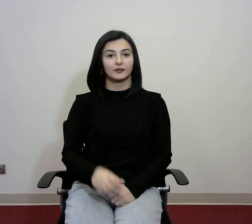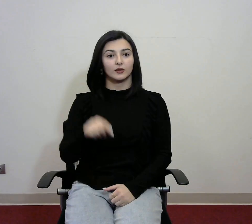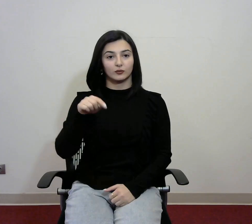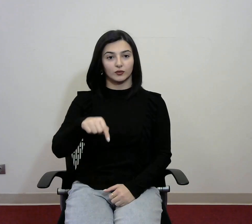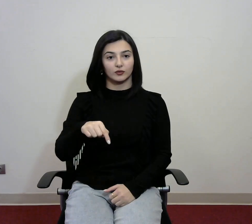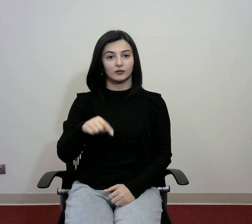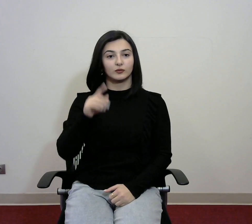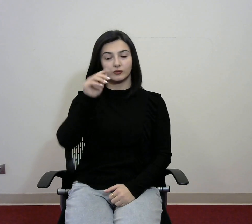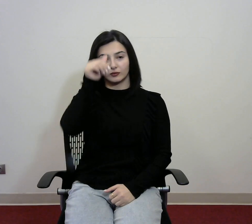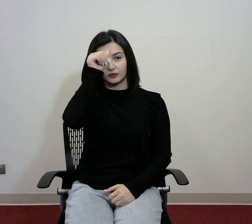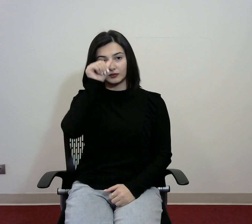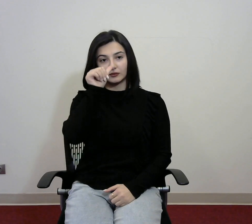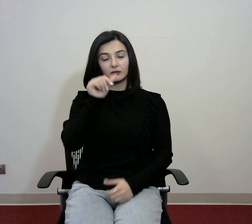bu ay